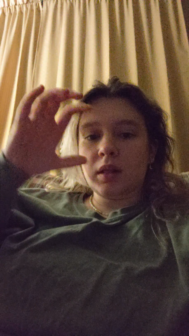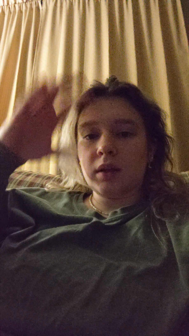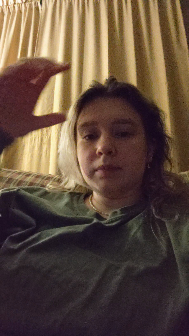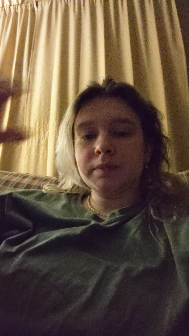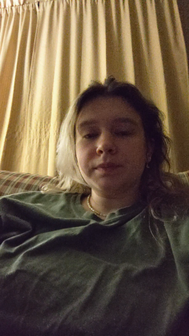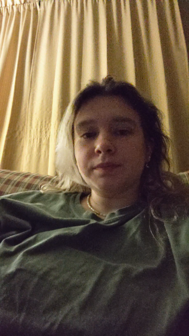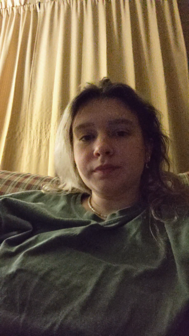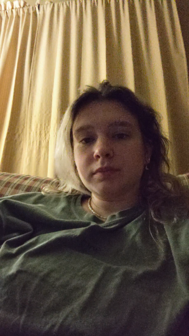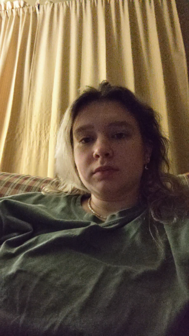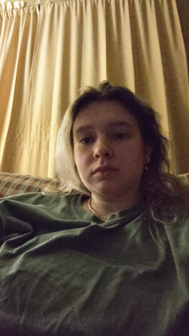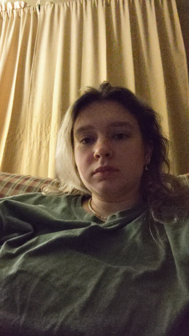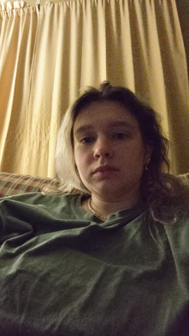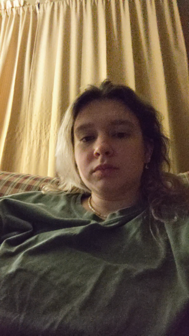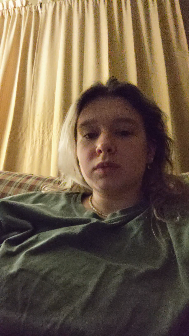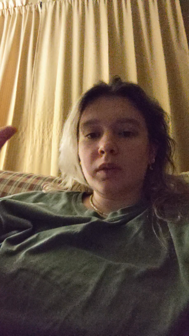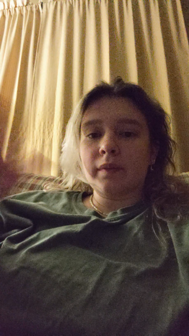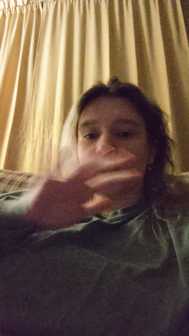full